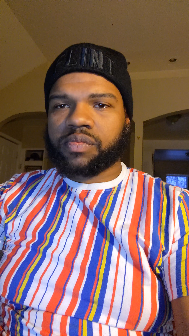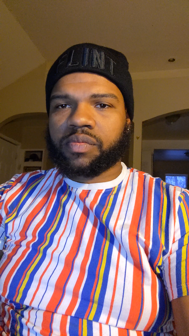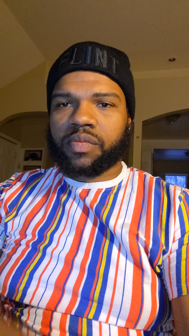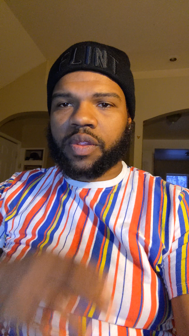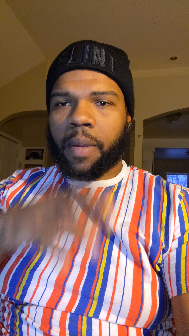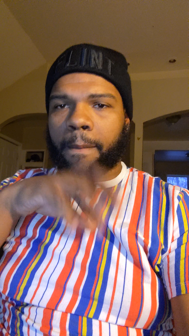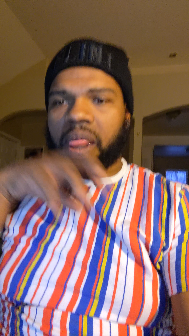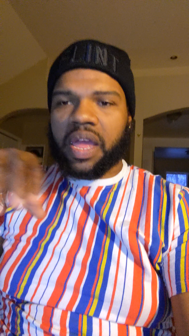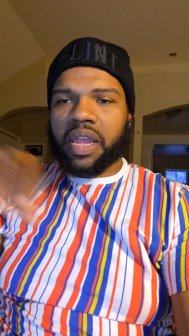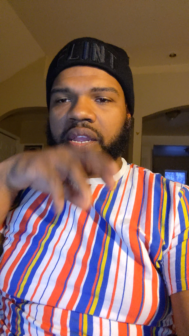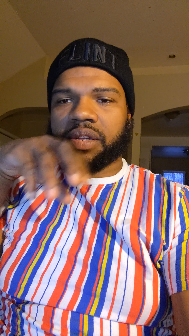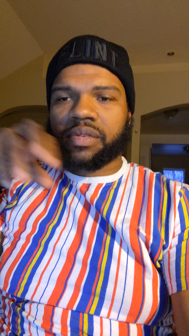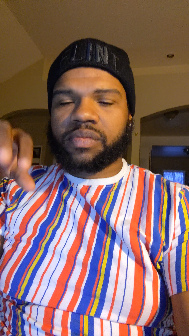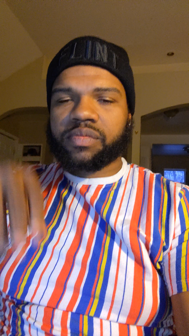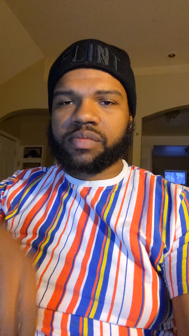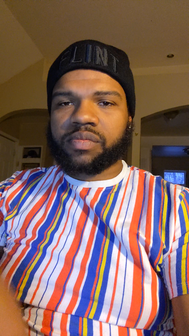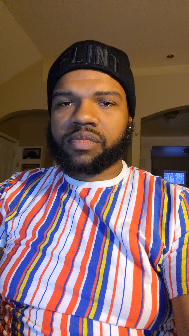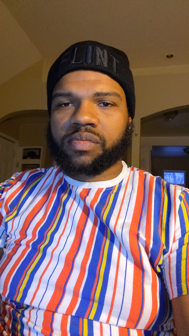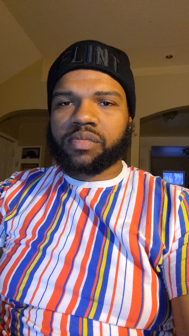block